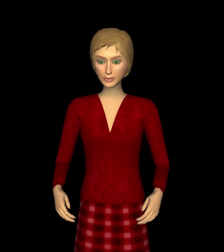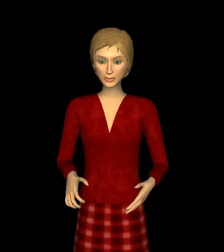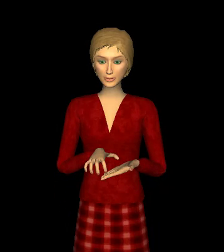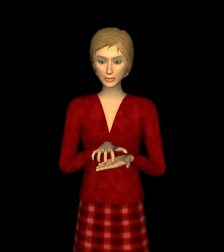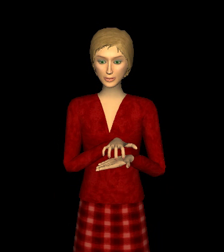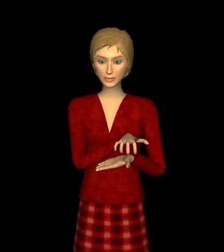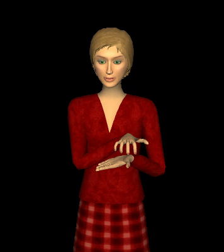بخيل